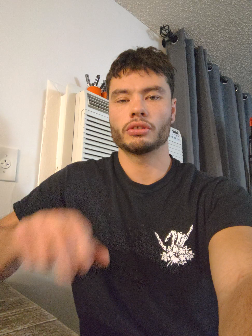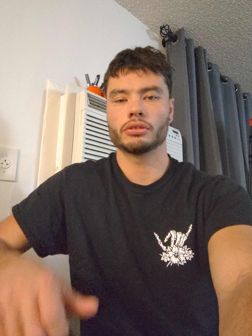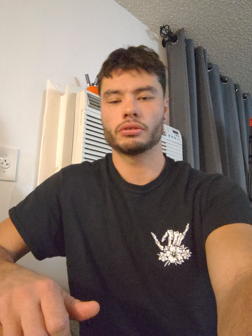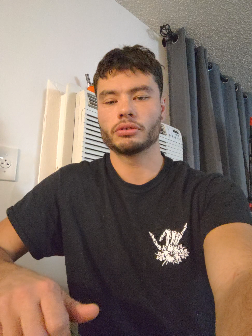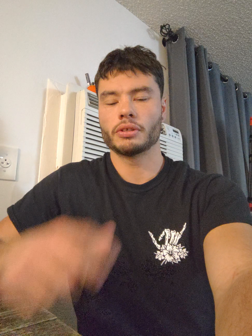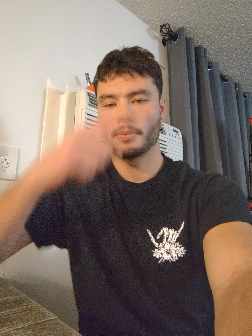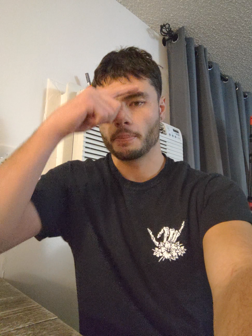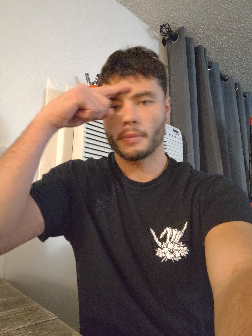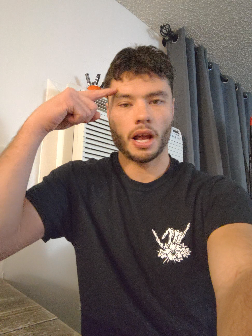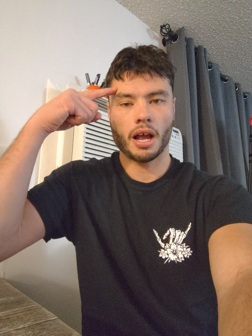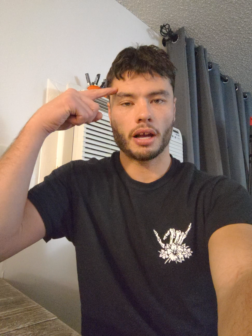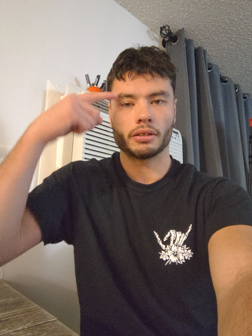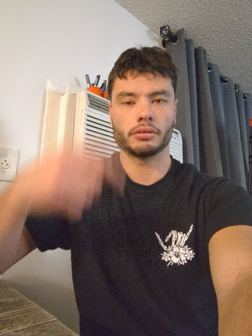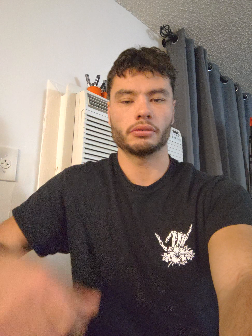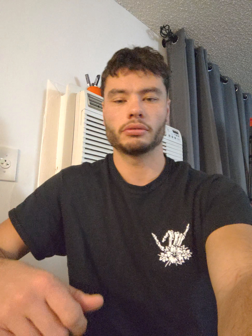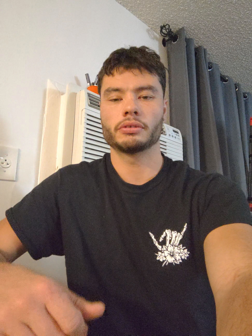black